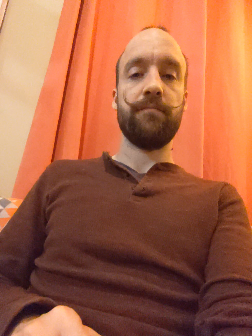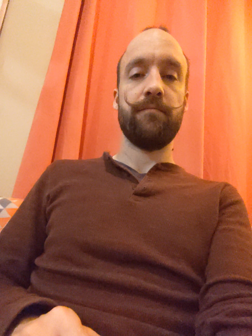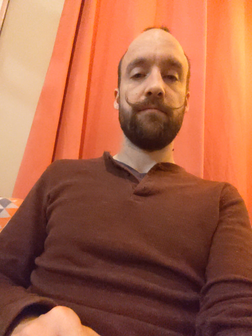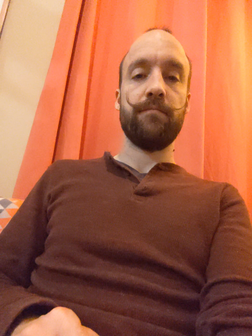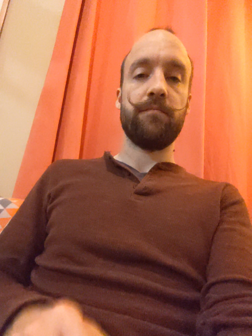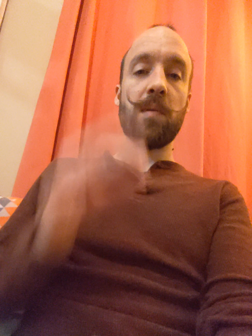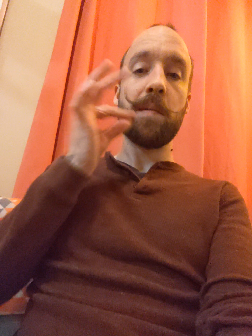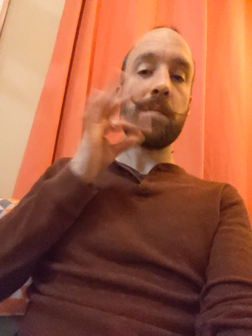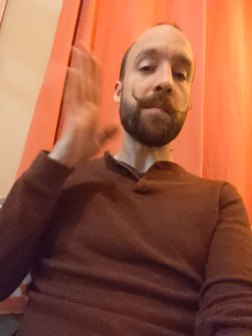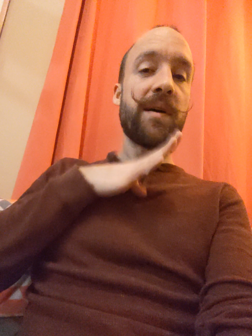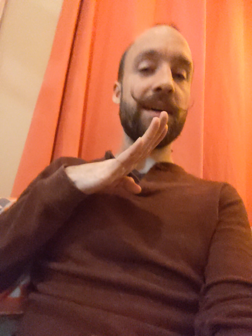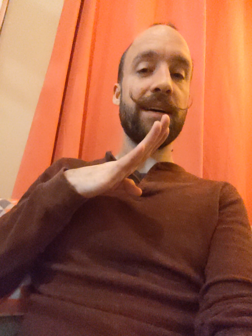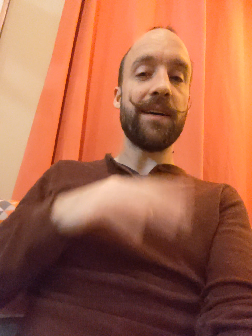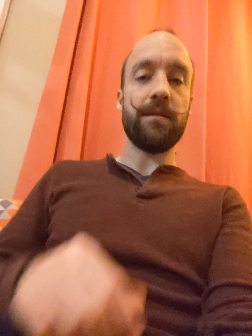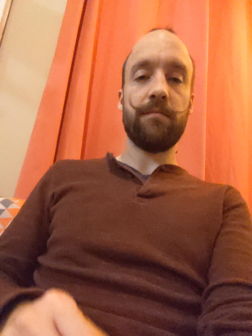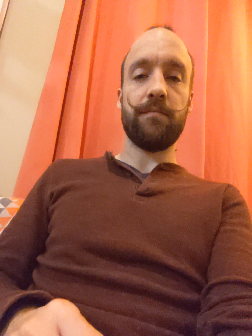bee